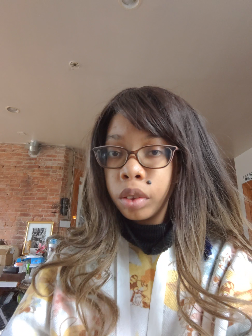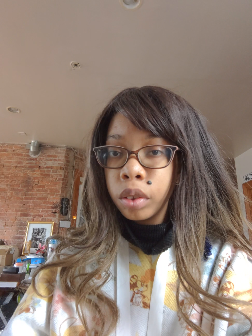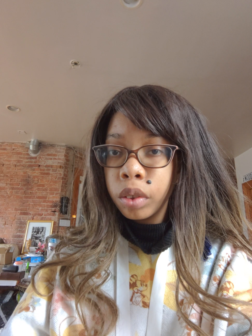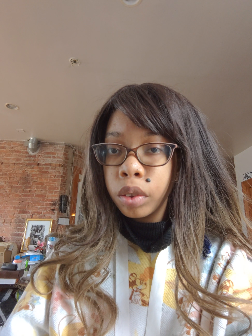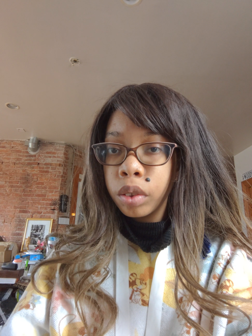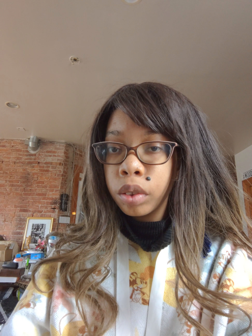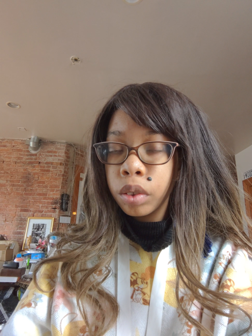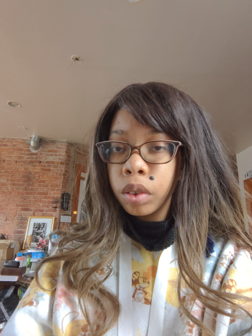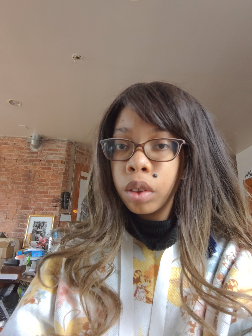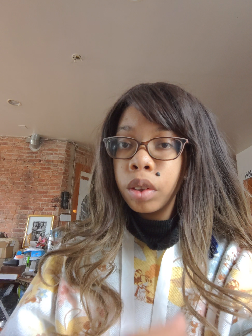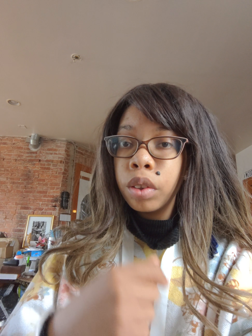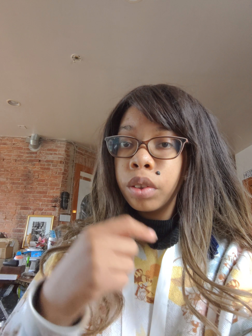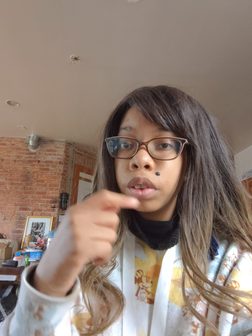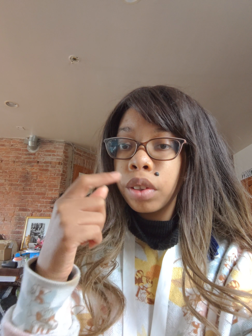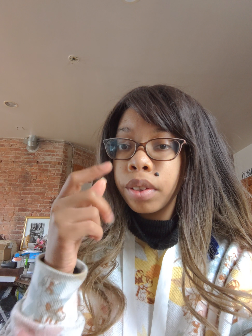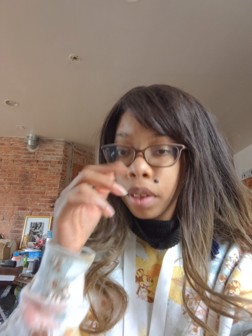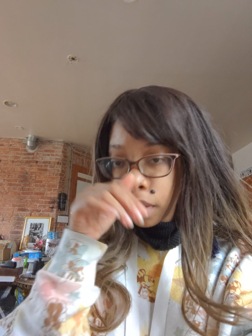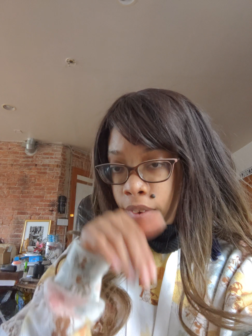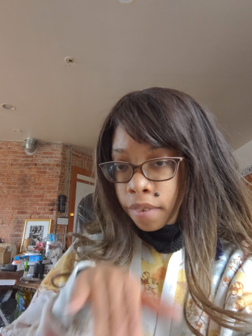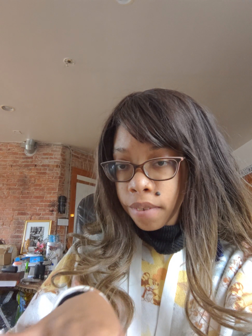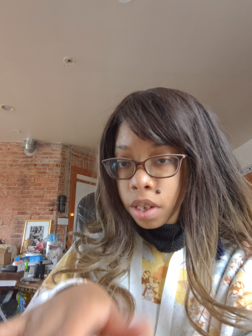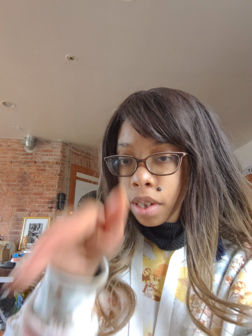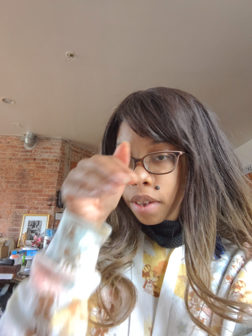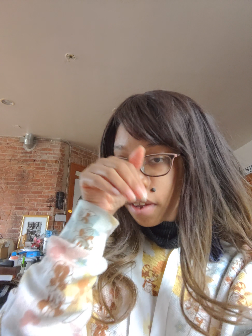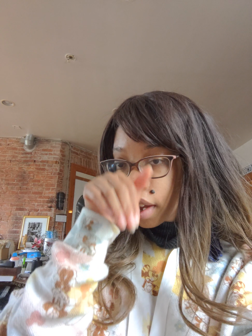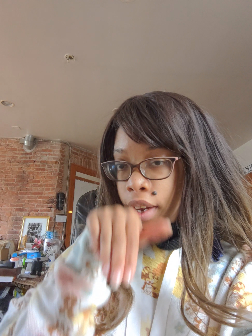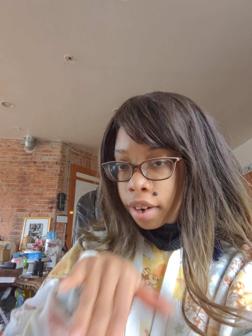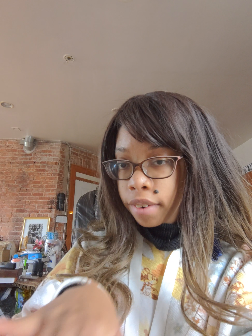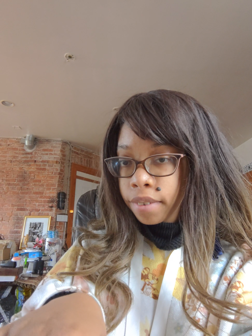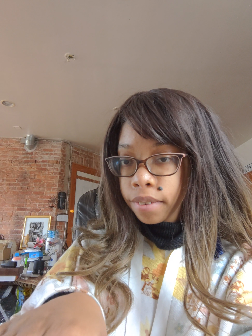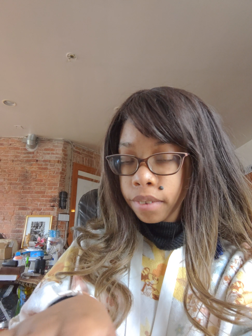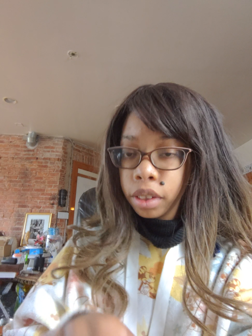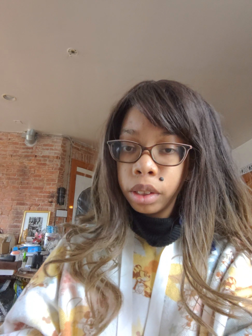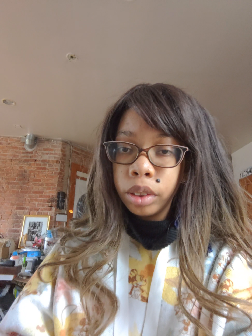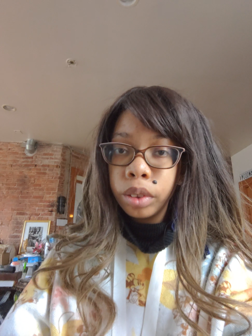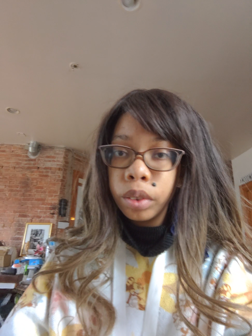elephant